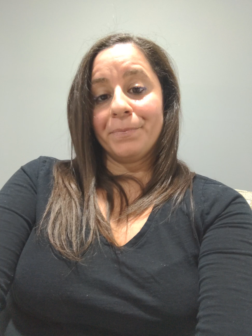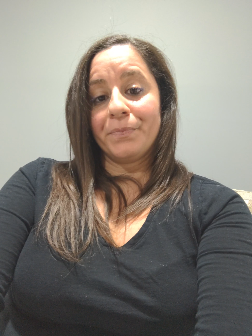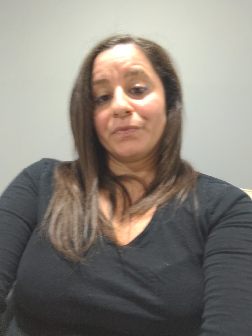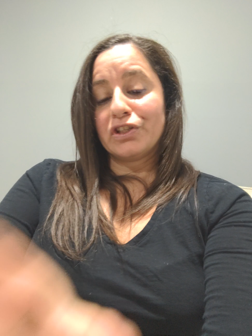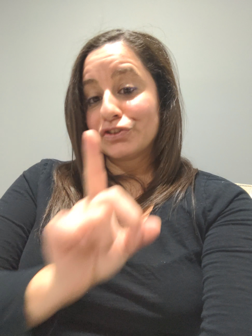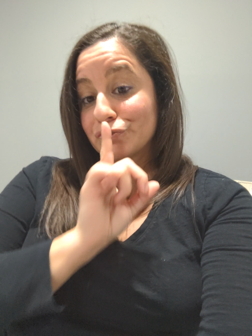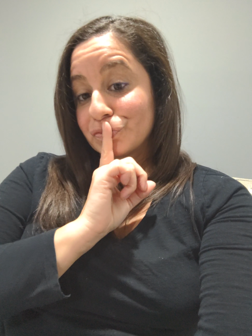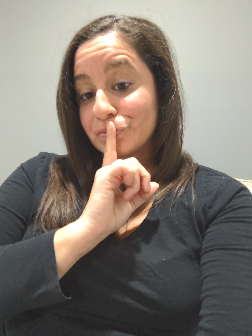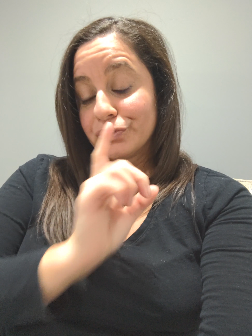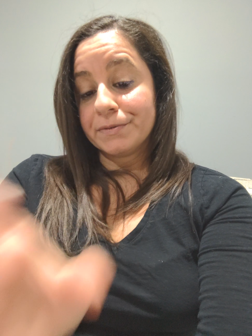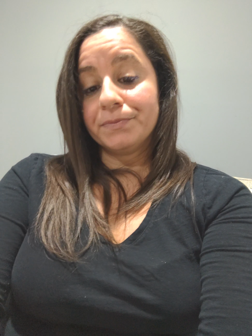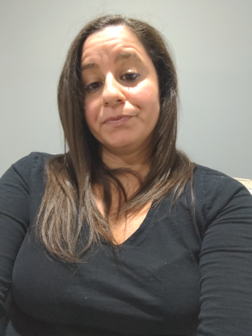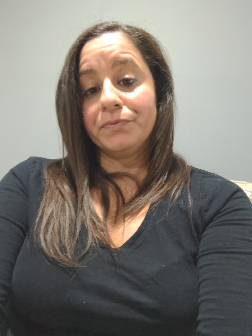shhh